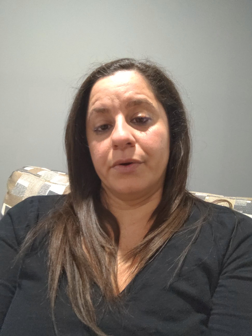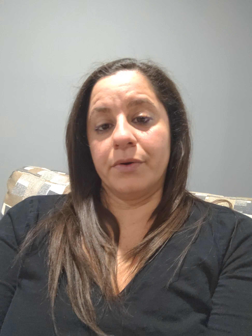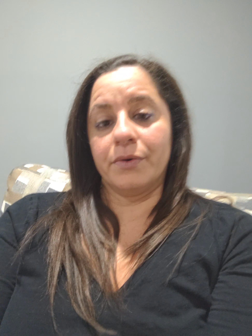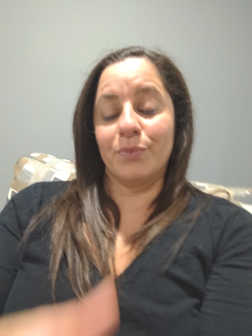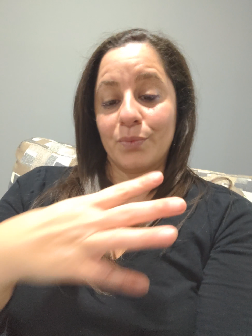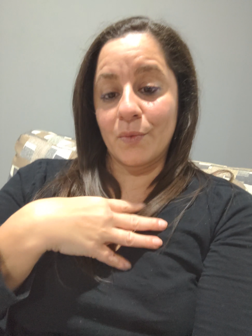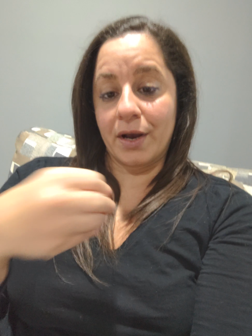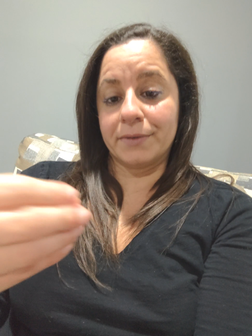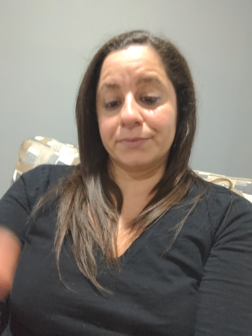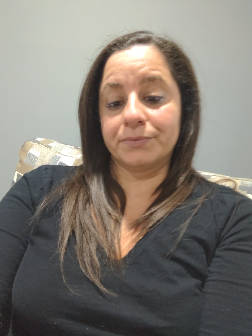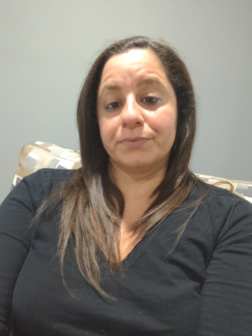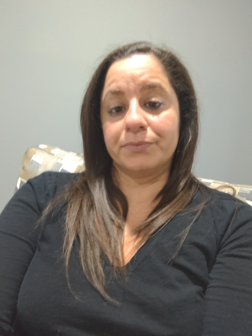white